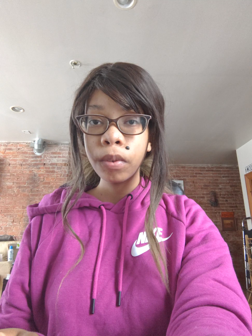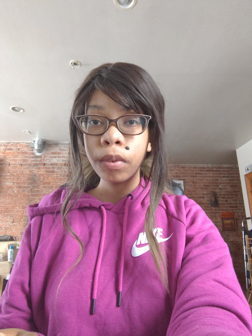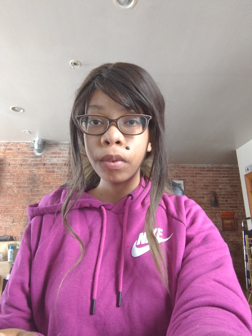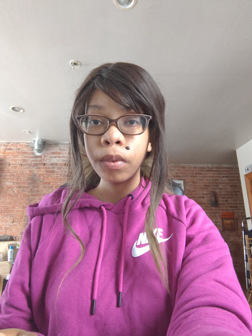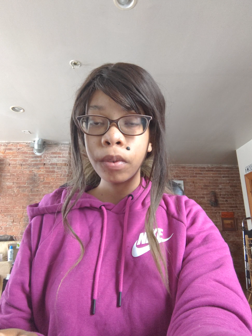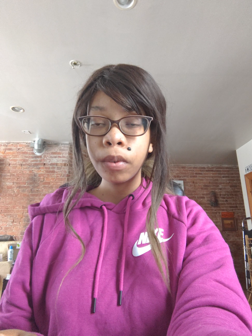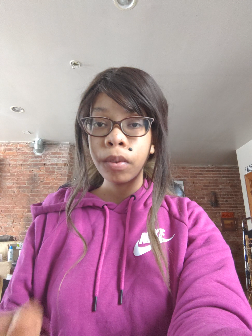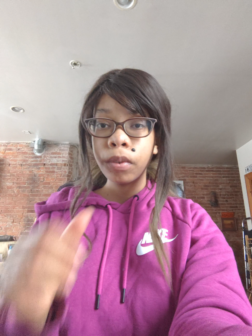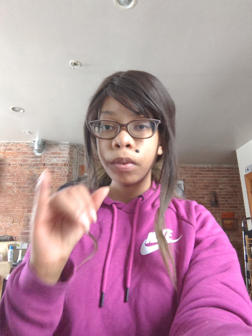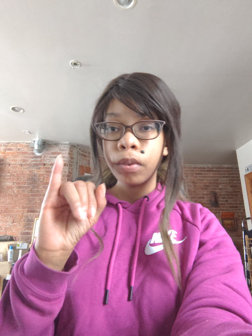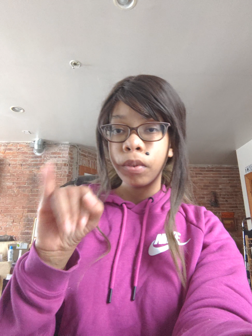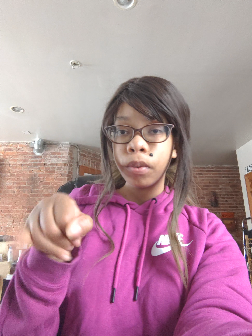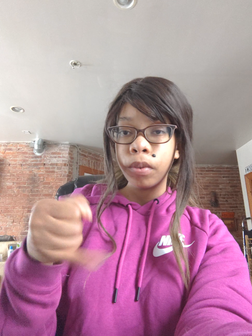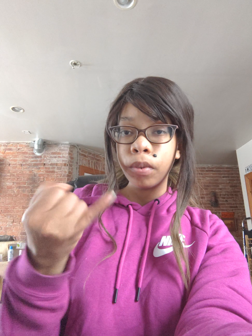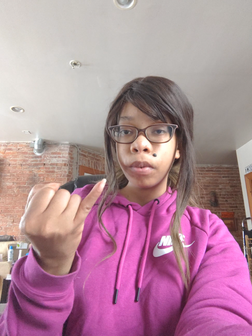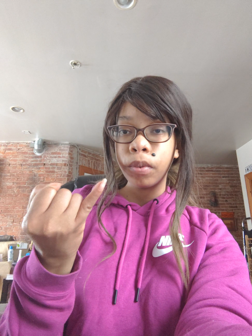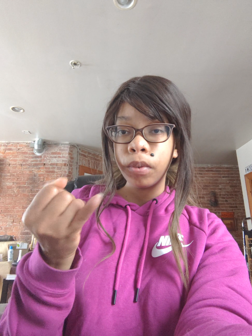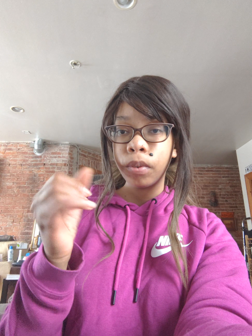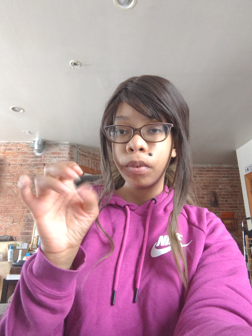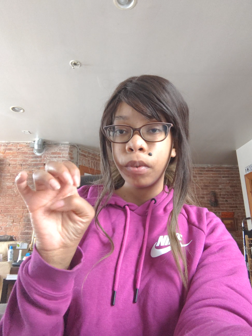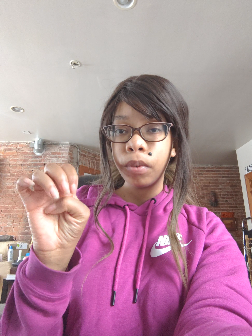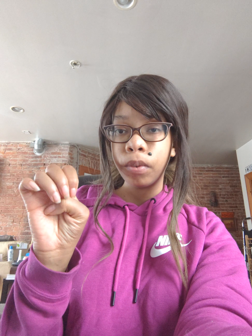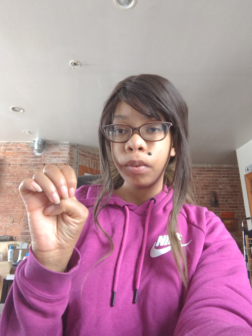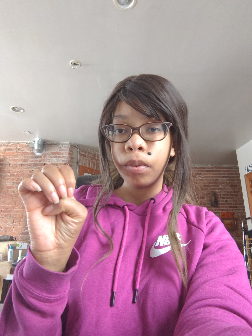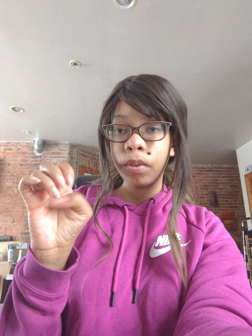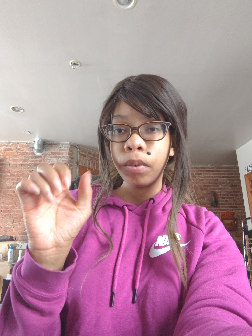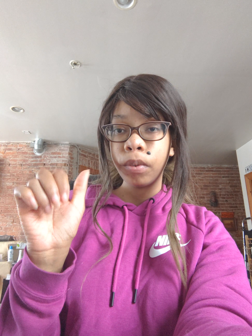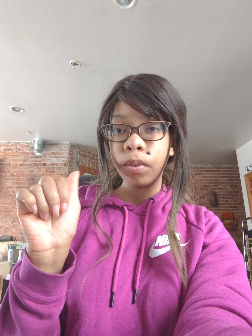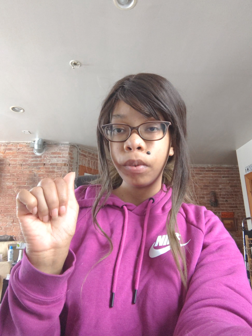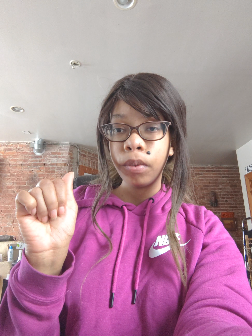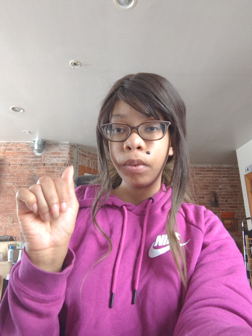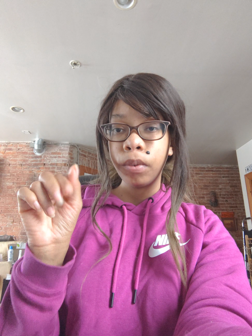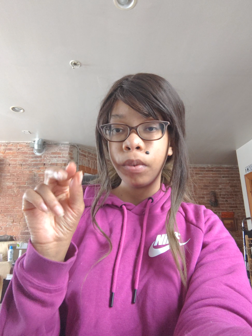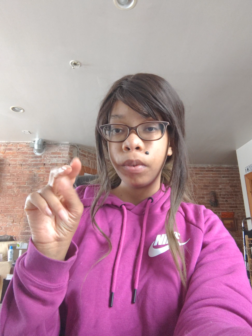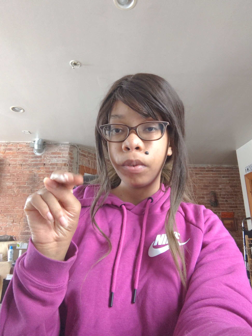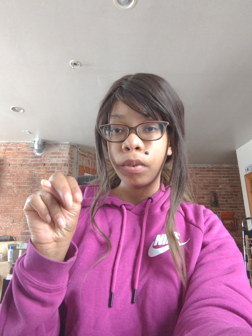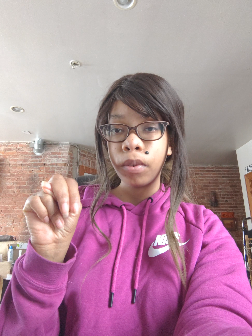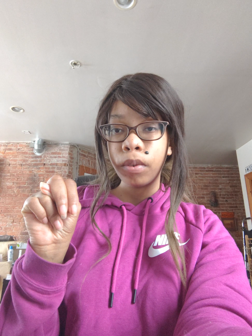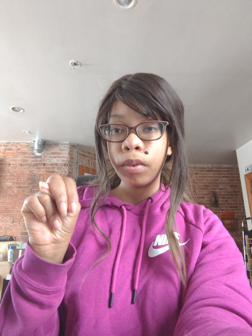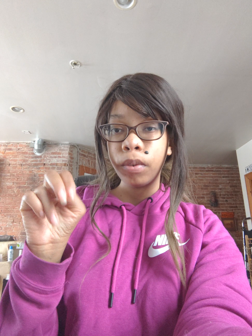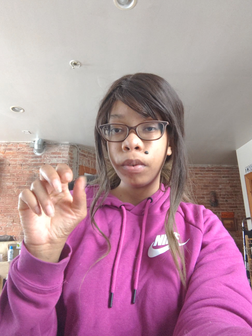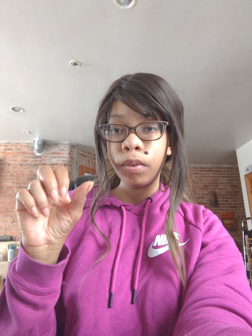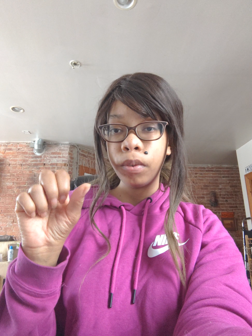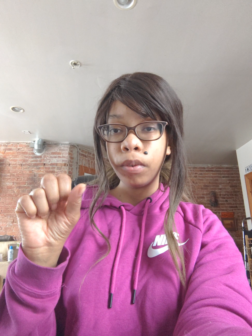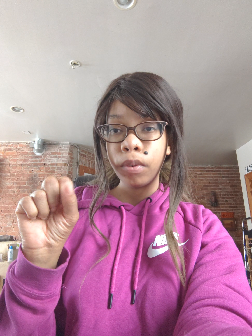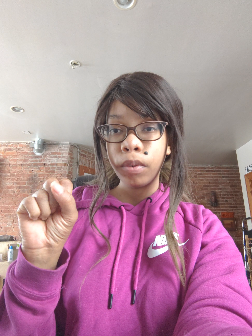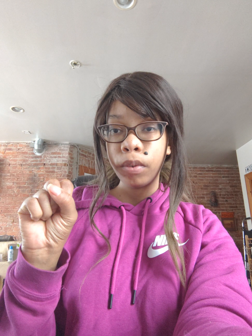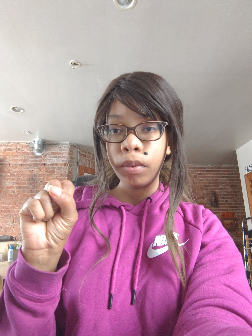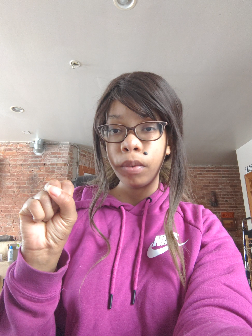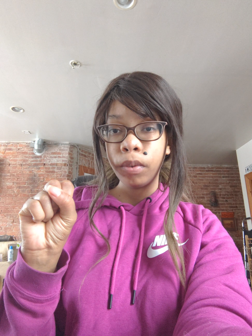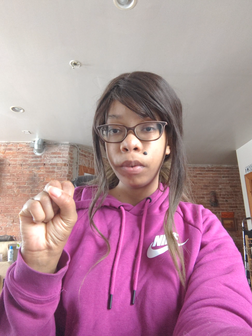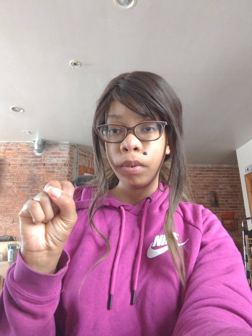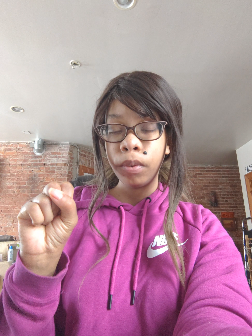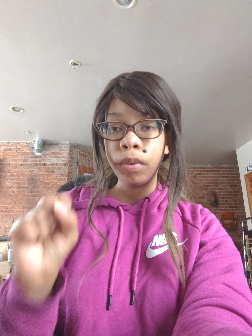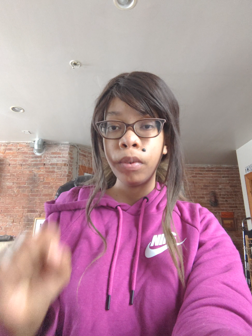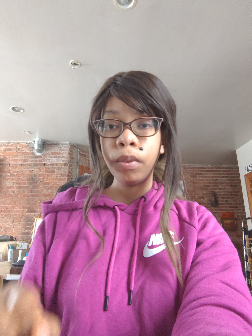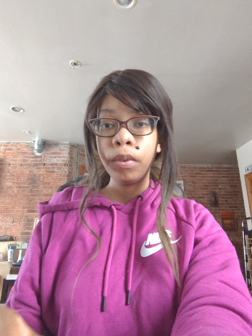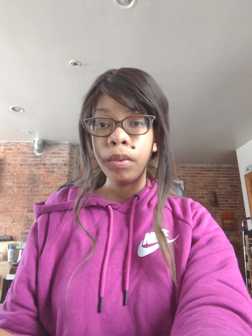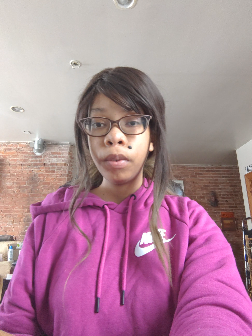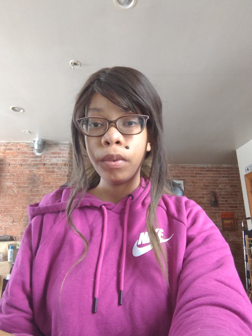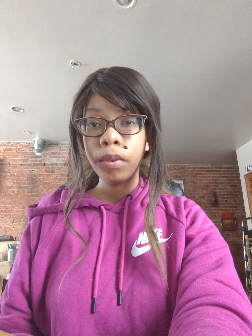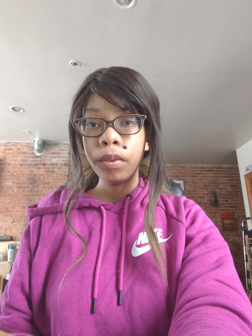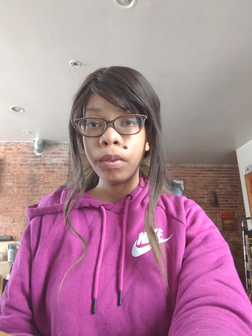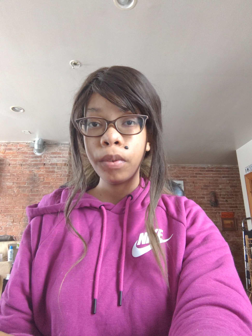jeans